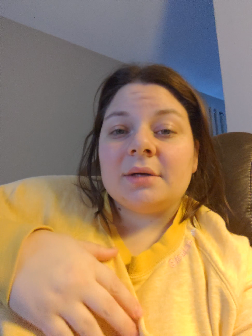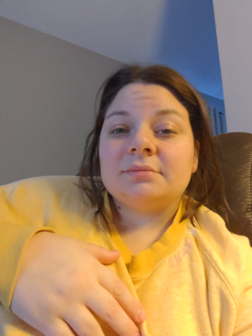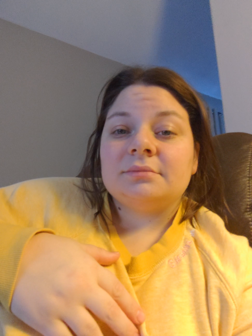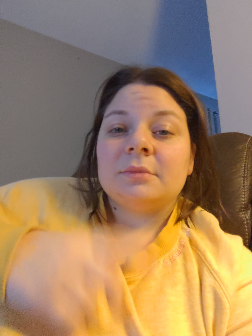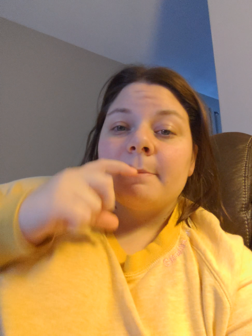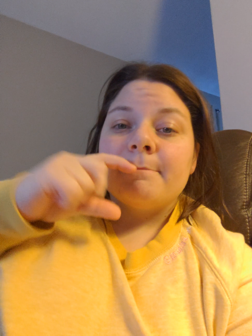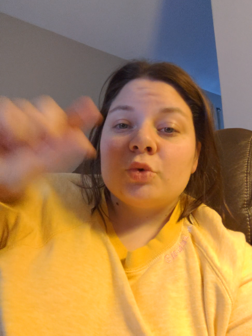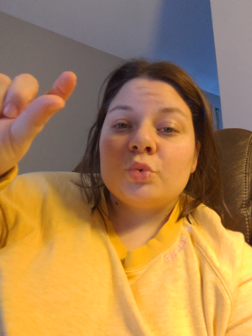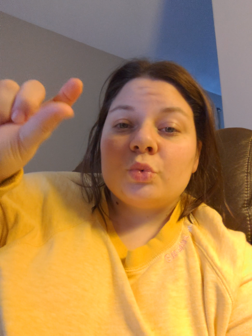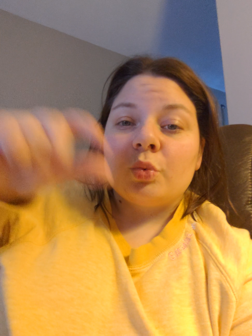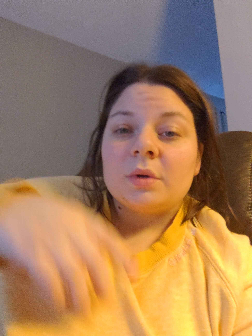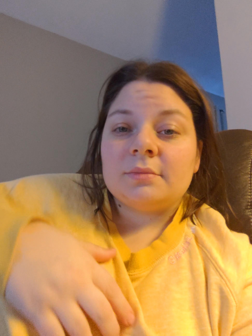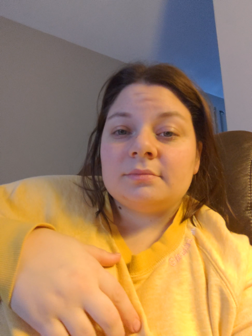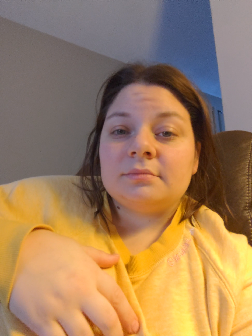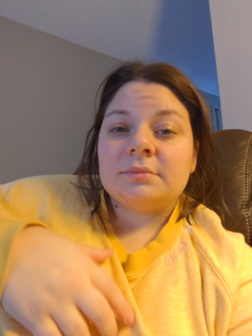moon